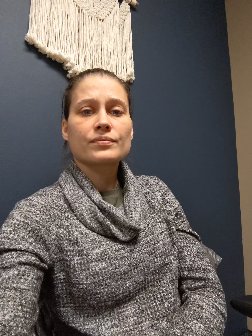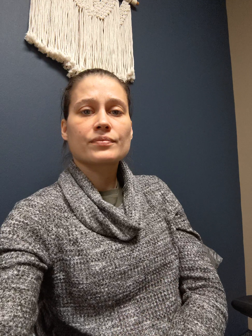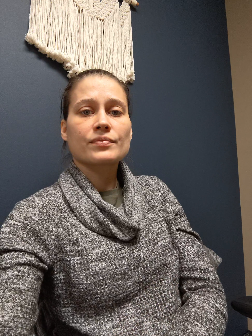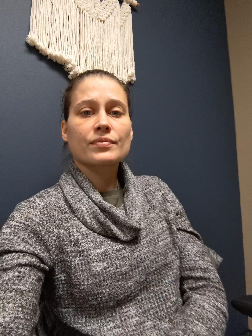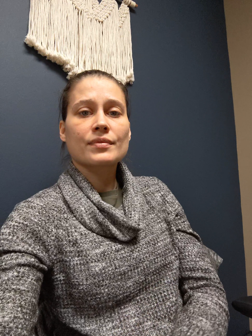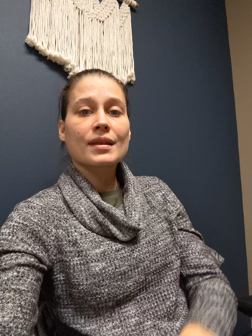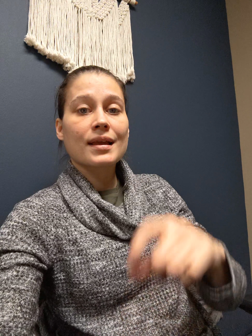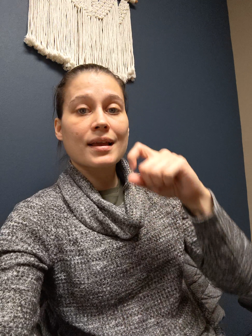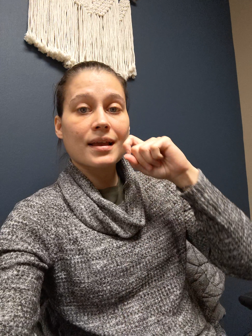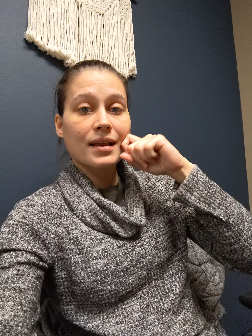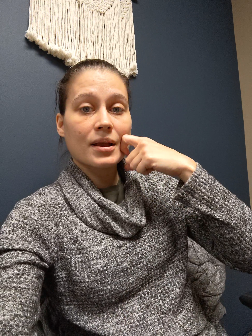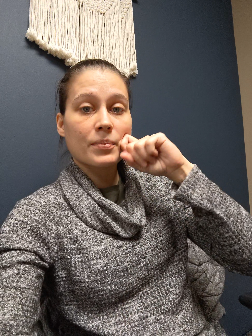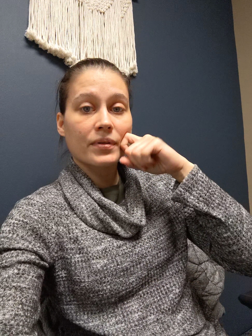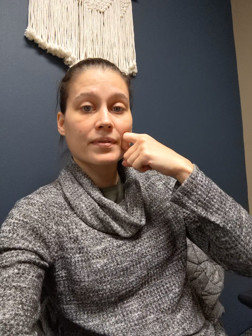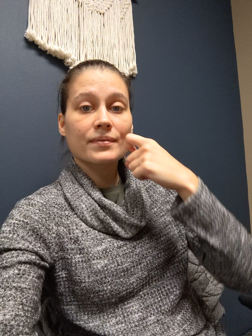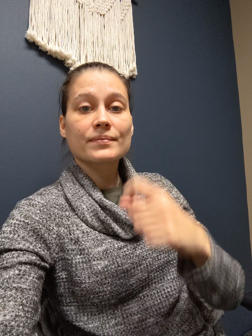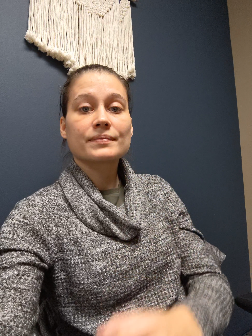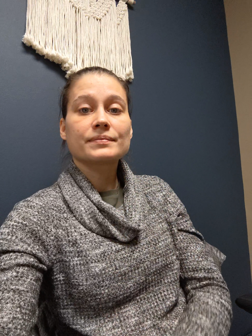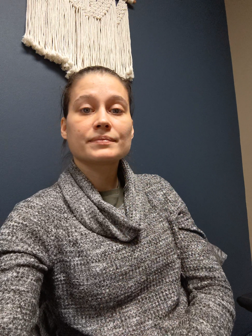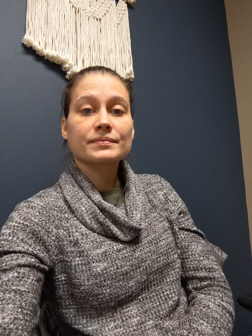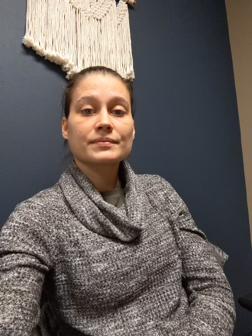apple